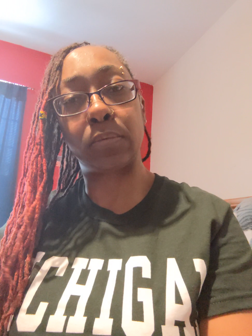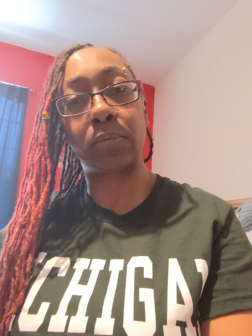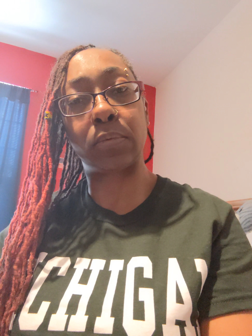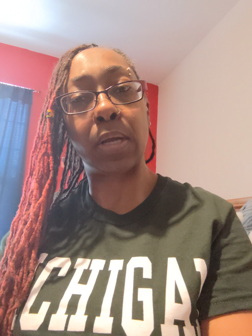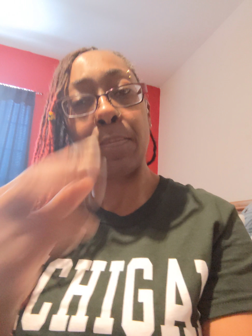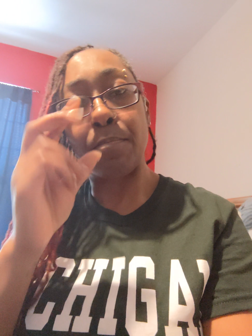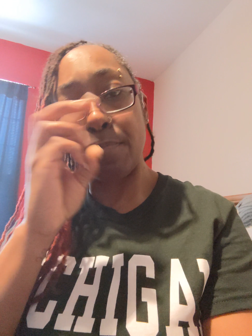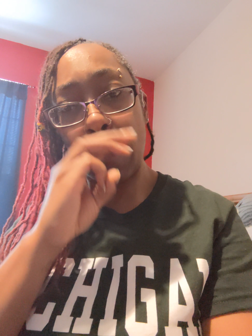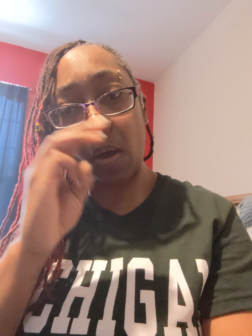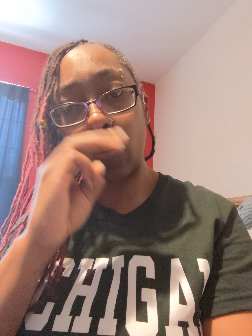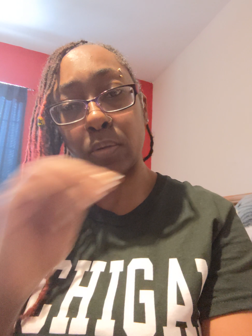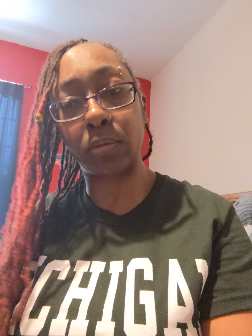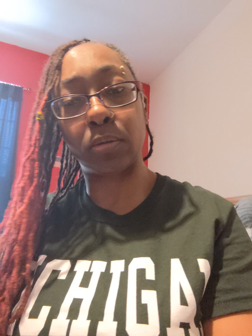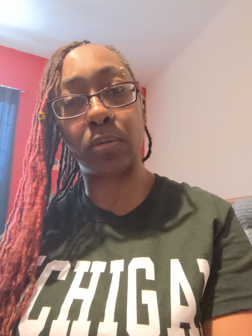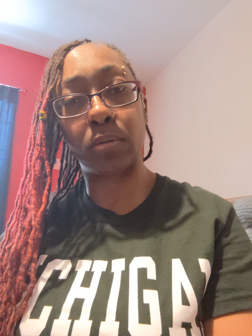mouse